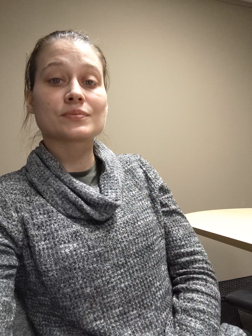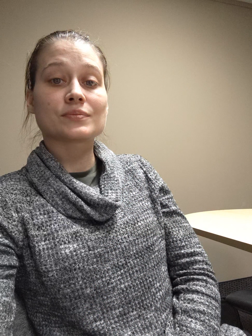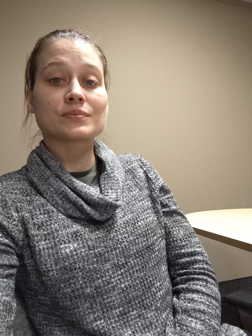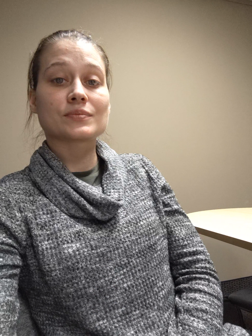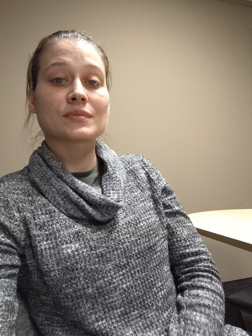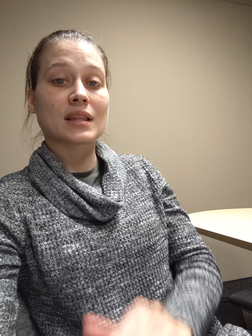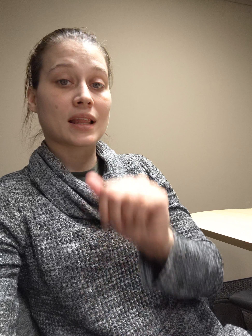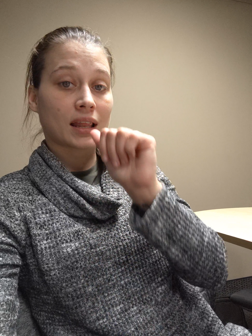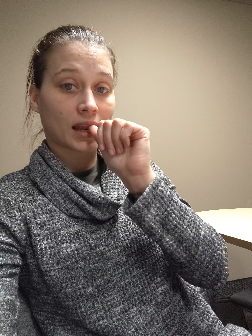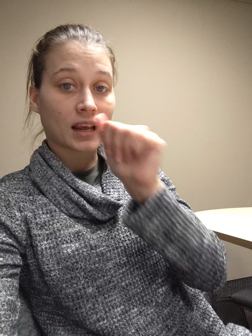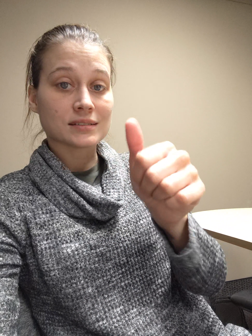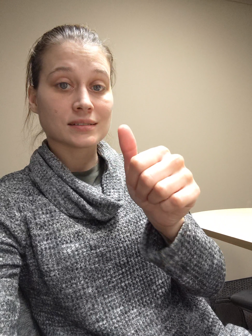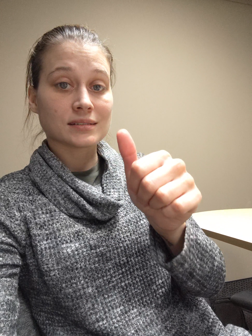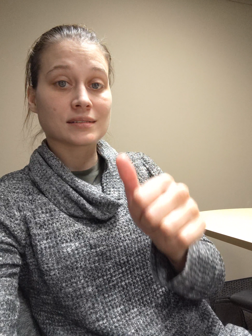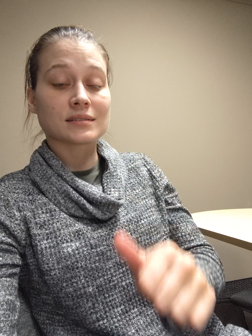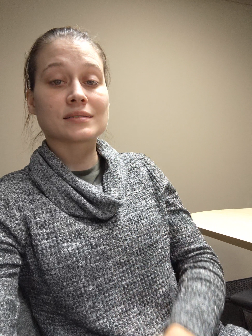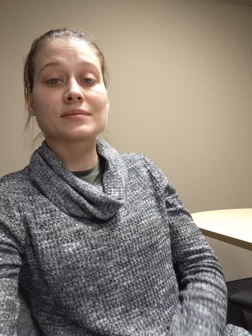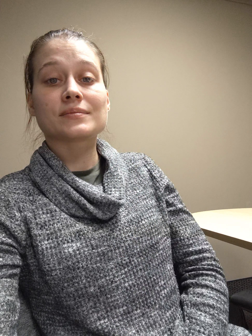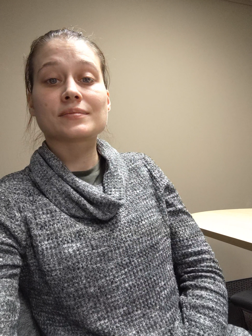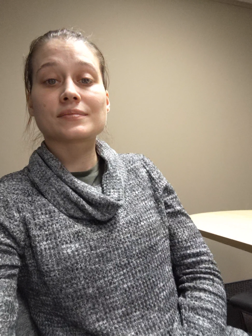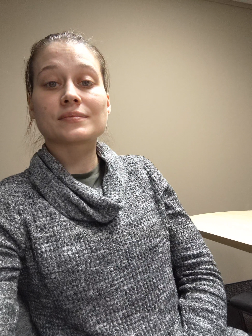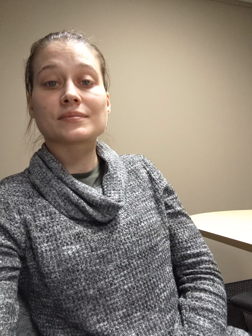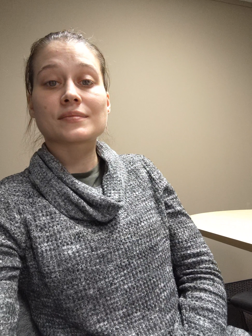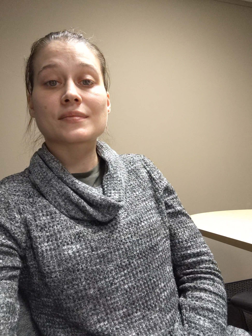nuts